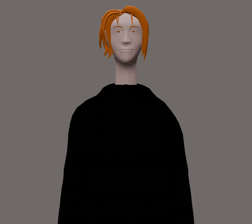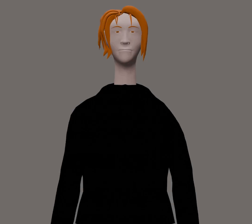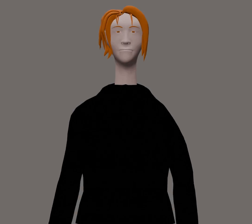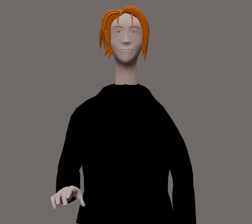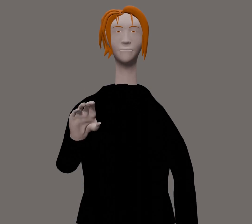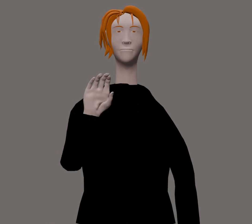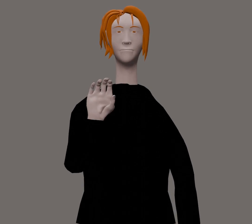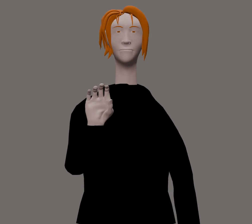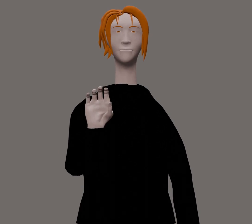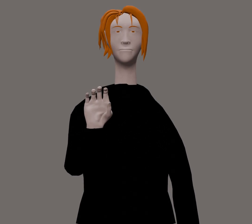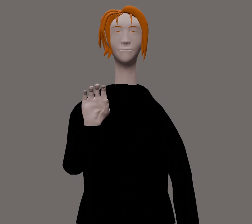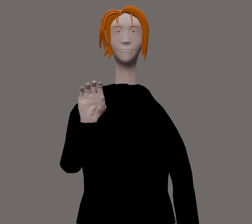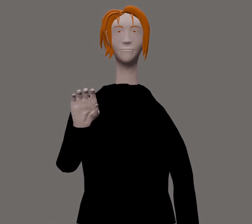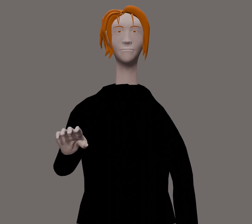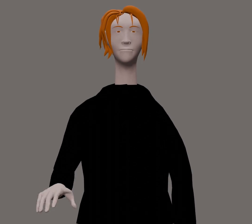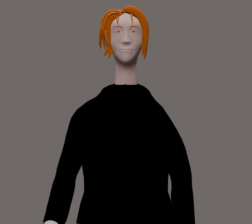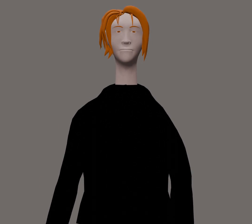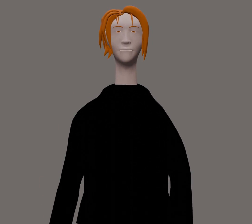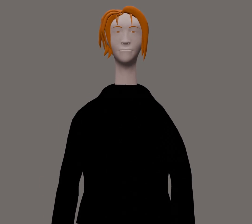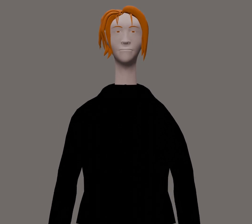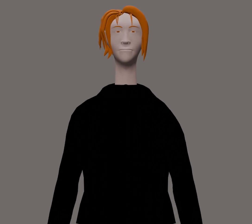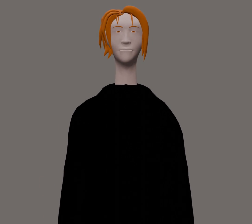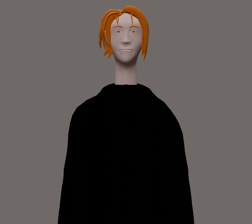C